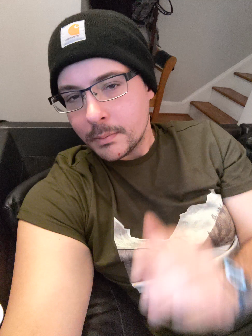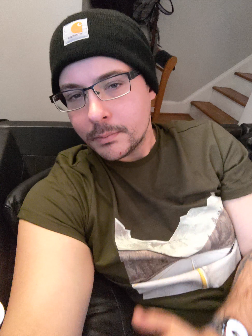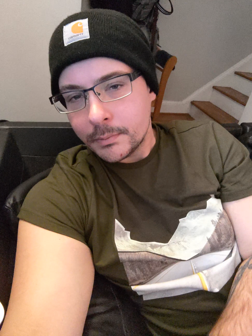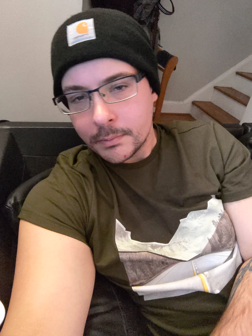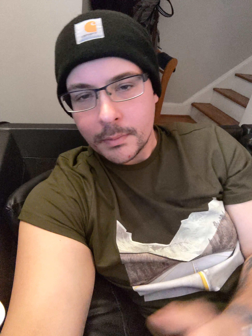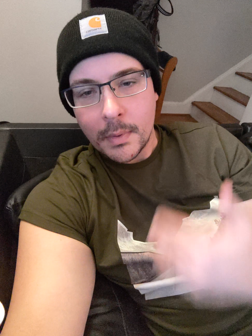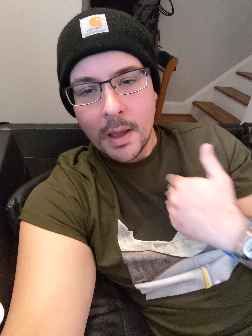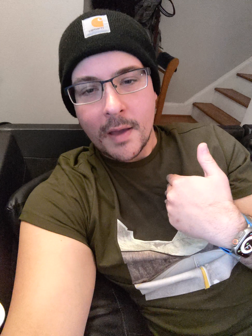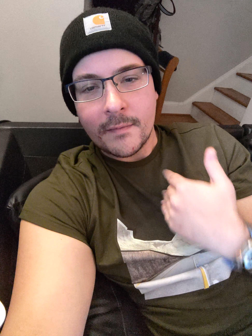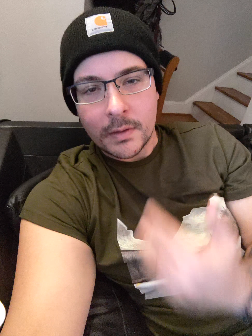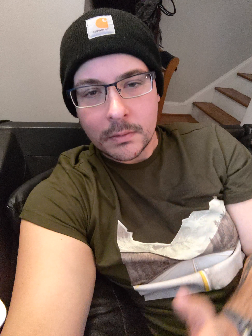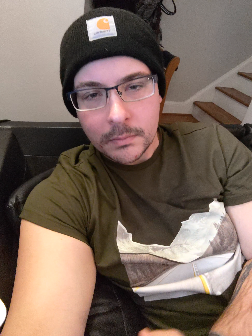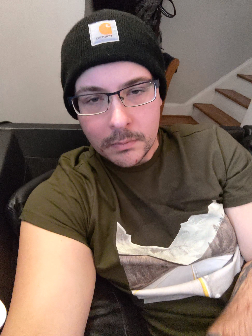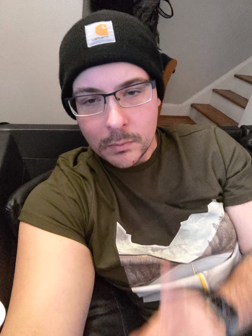have